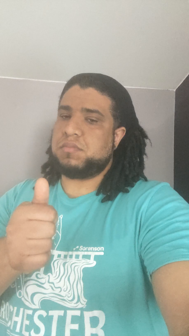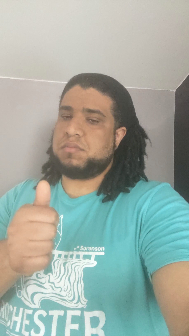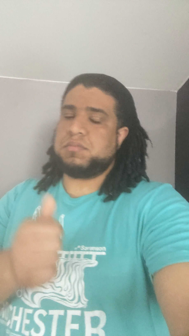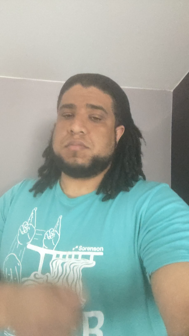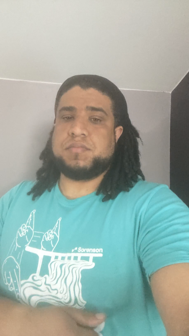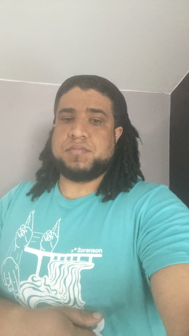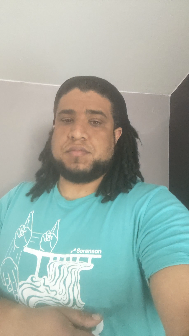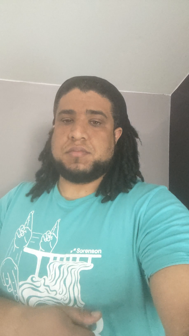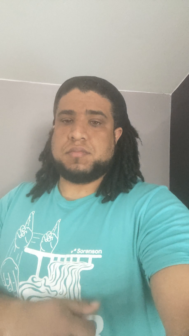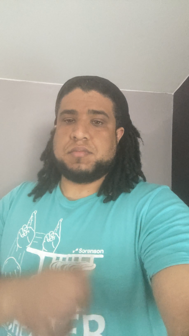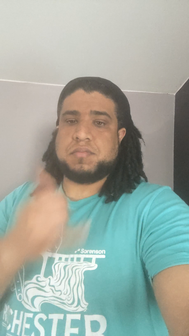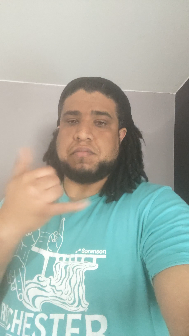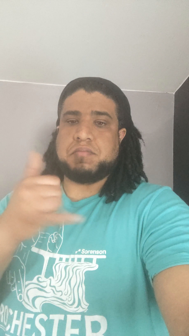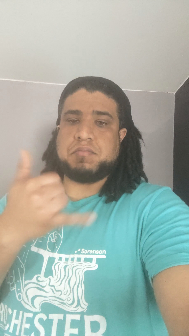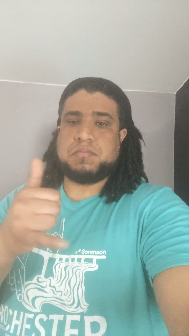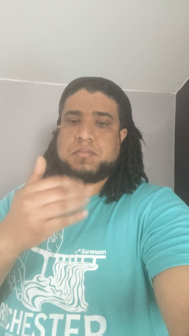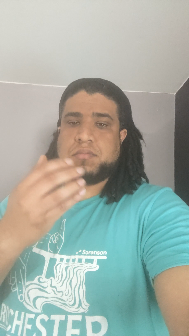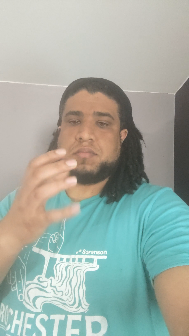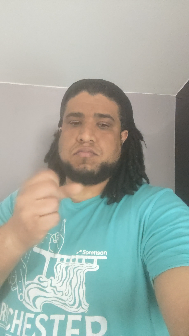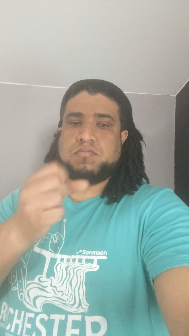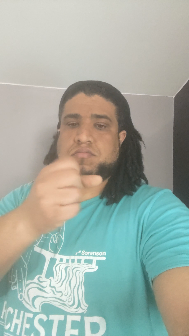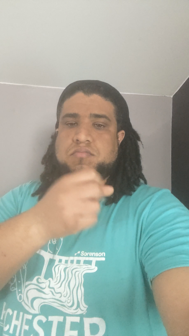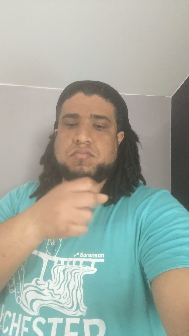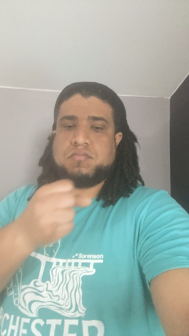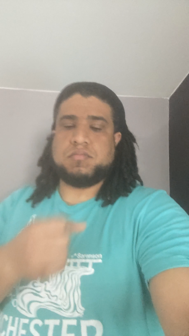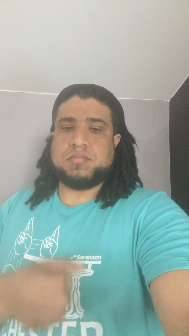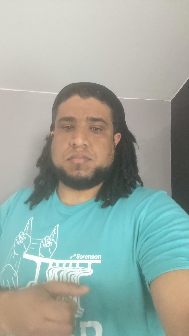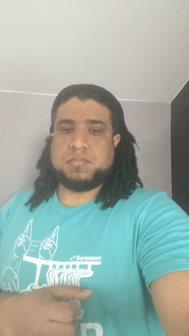play dough